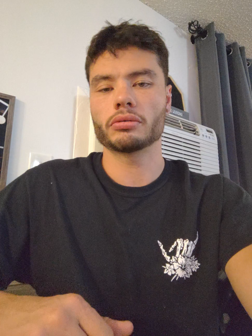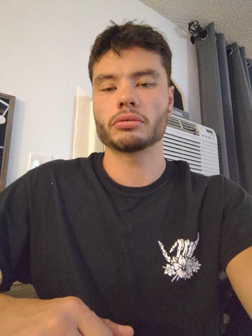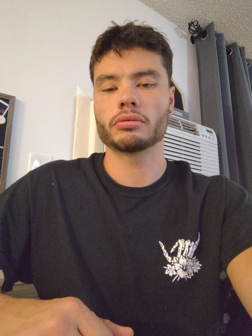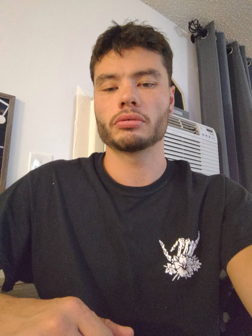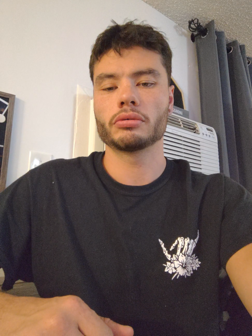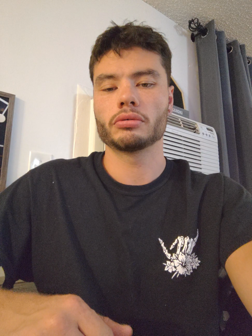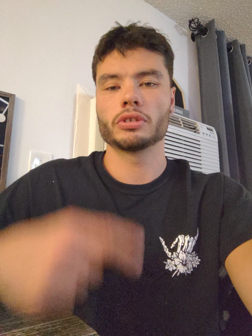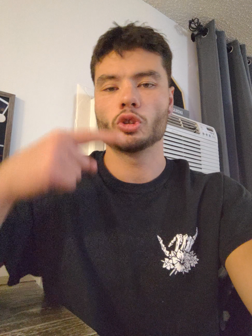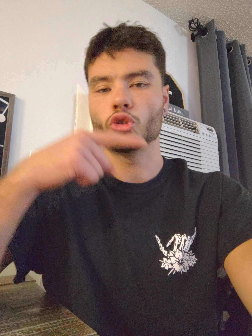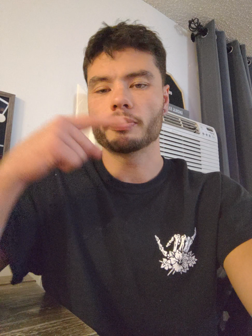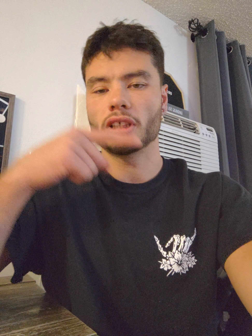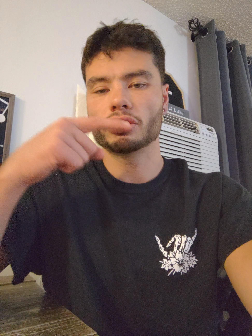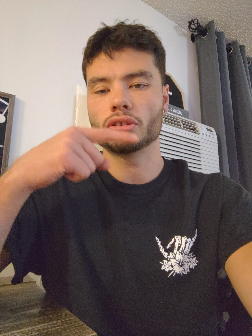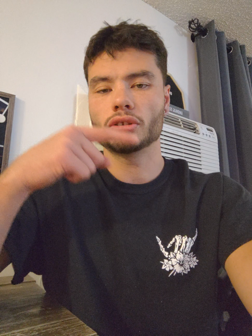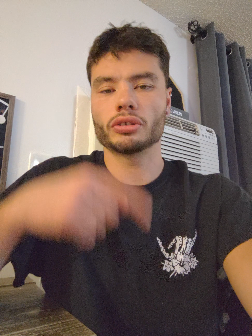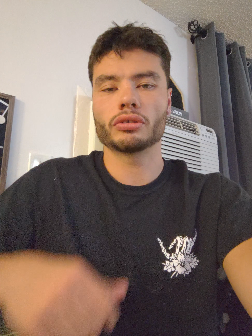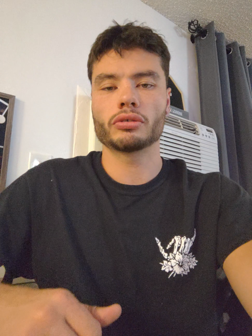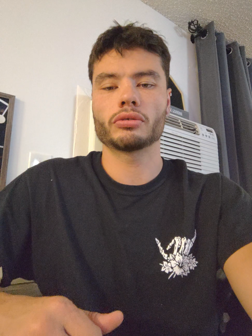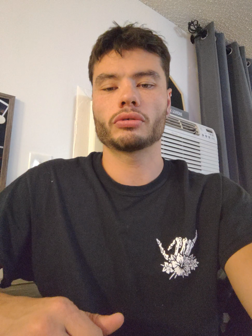toothbrush